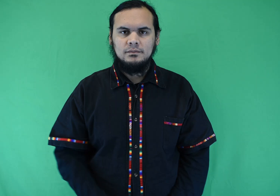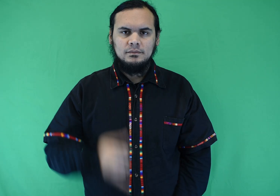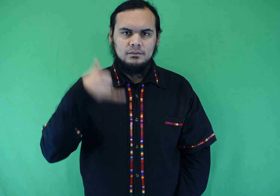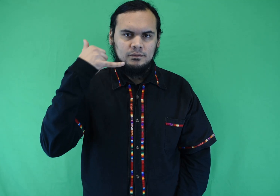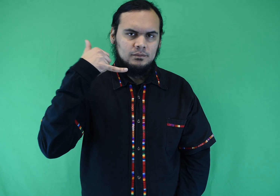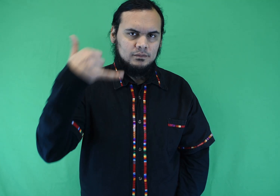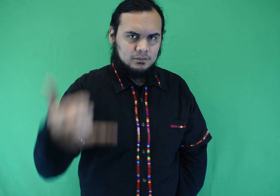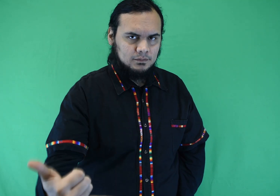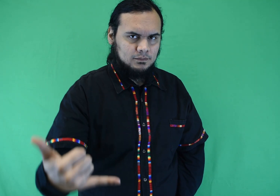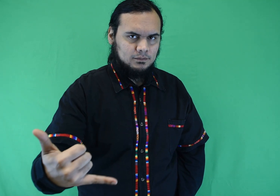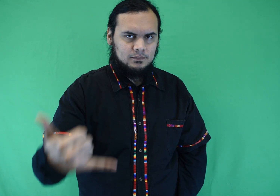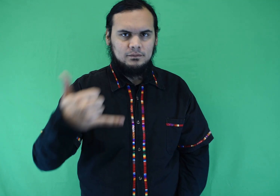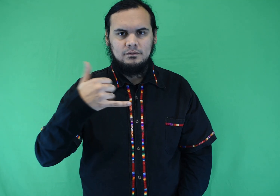llamar